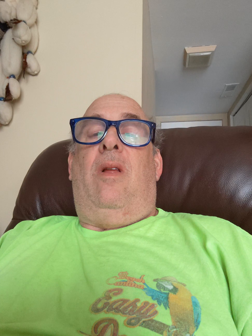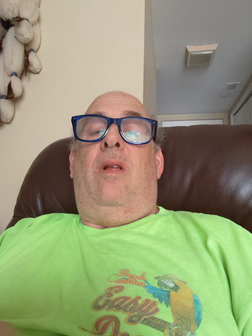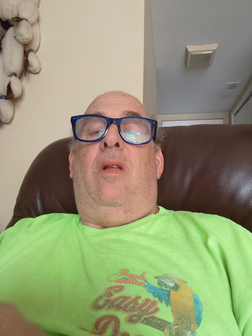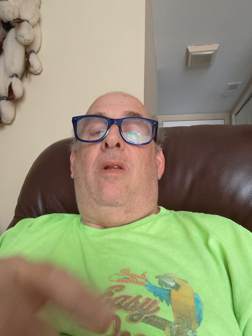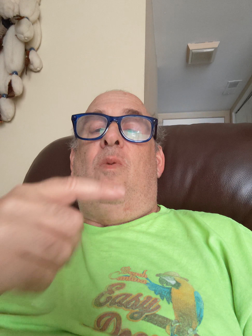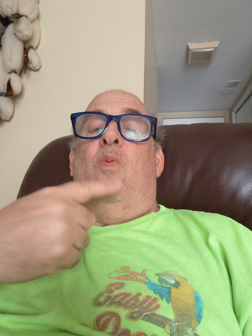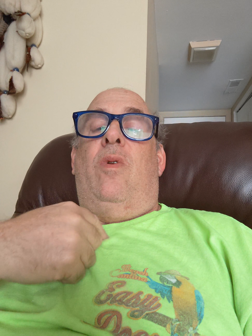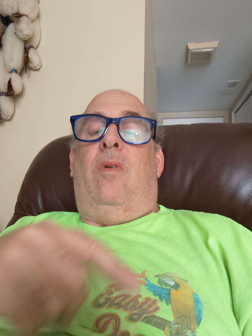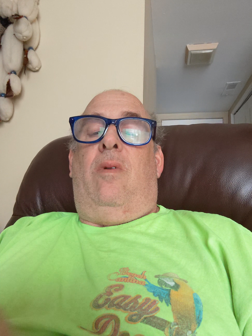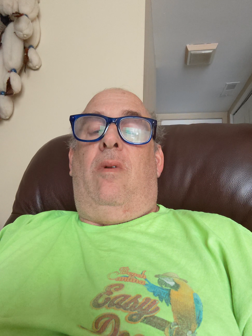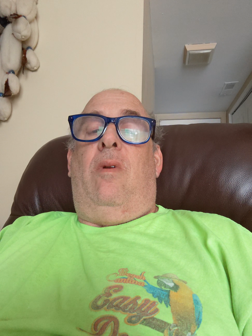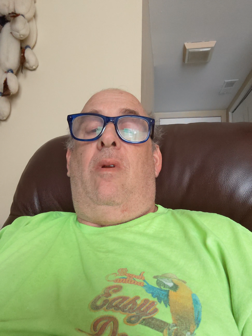red